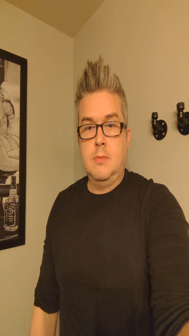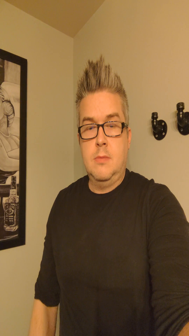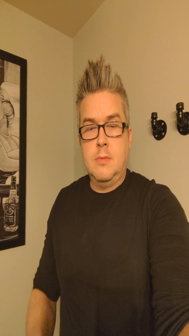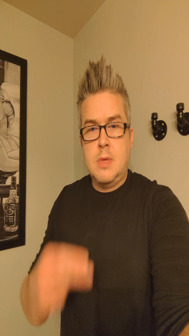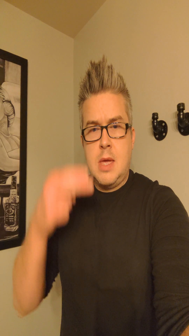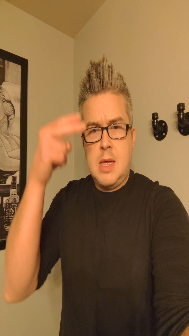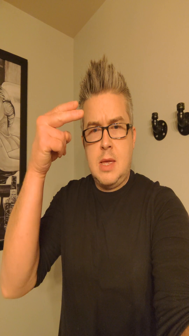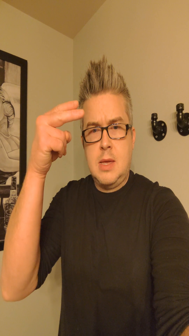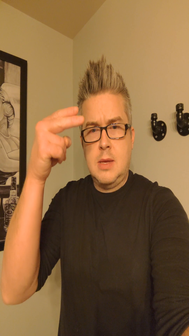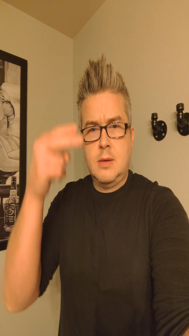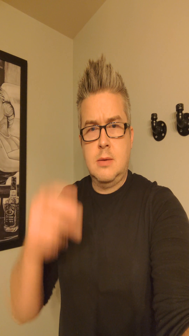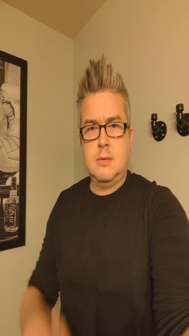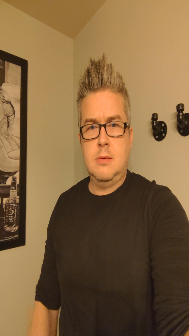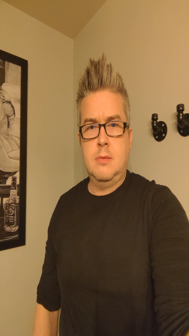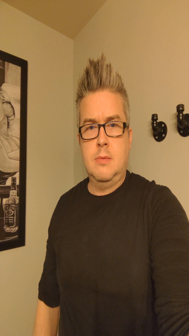high